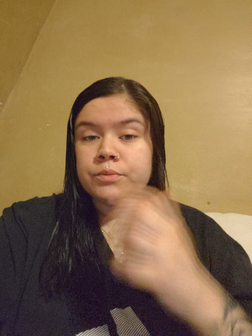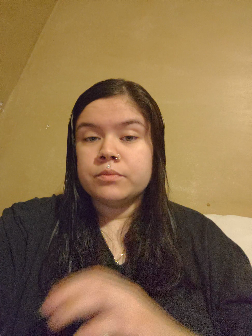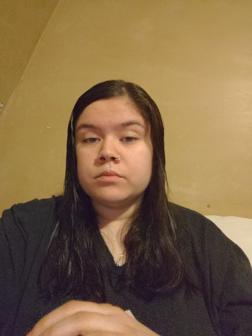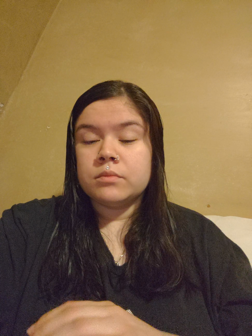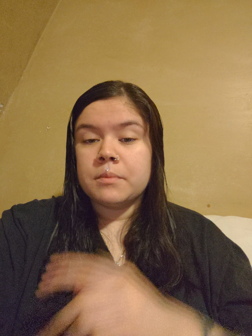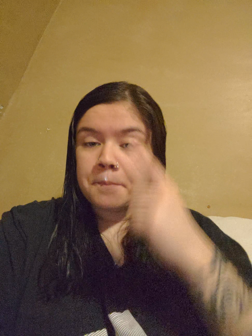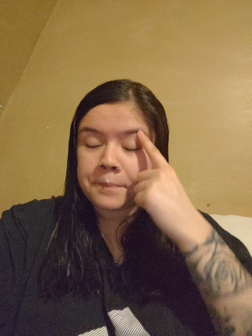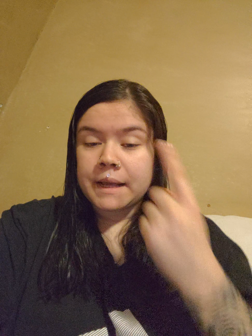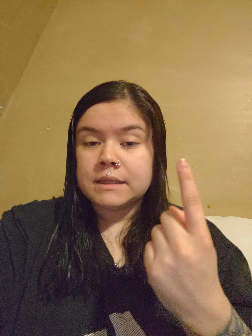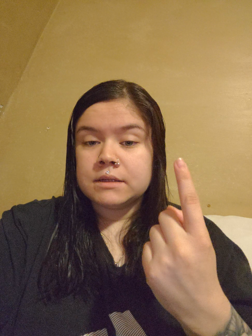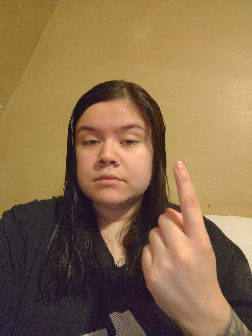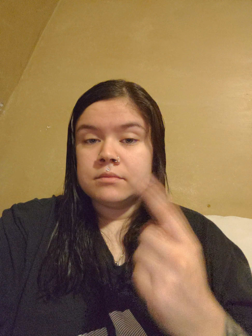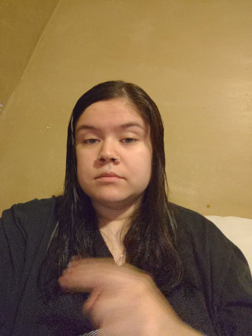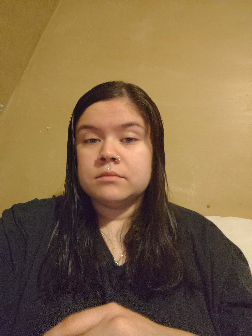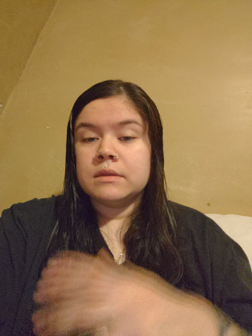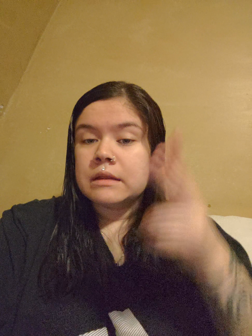penny